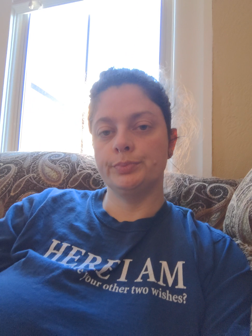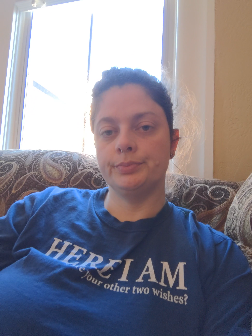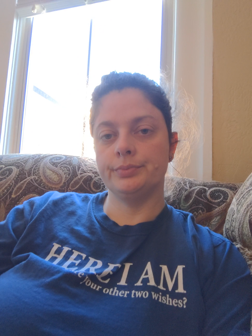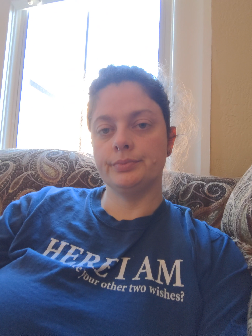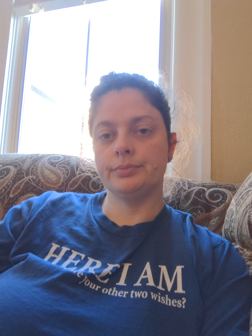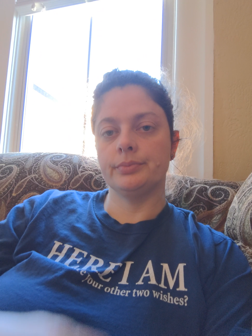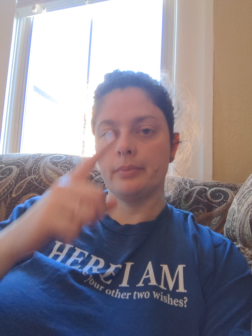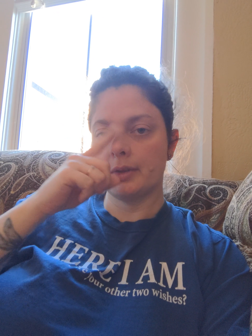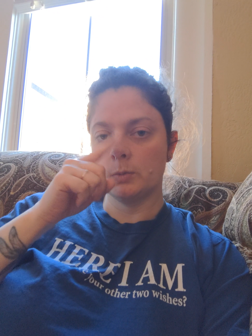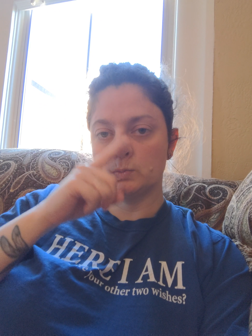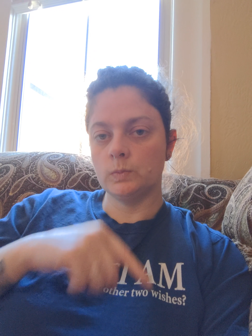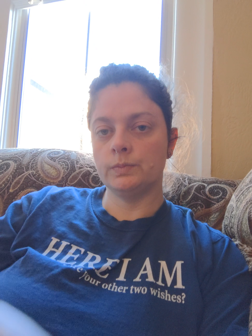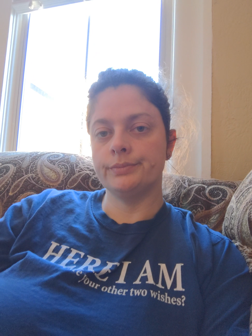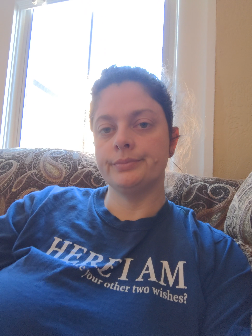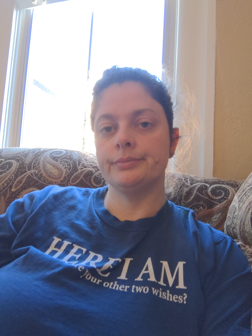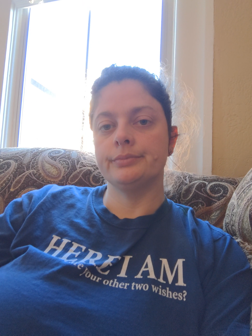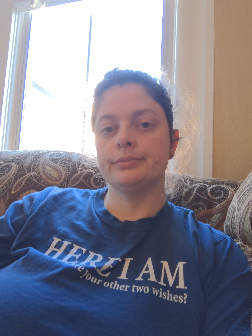mouse